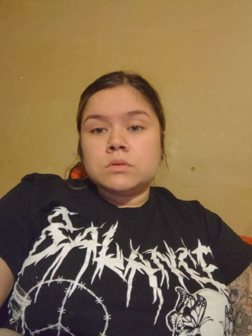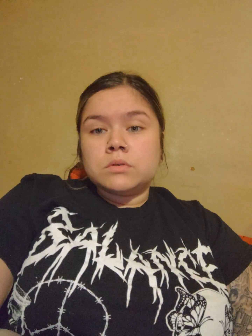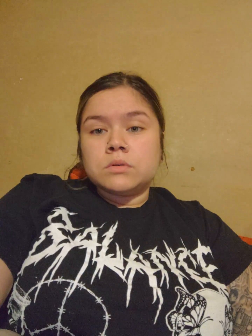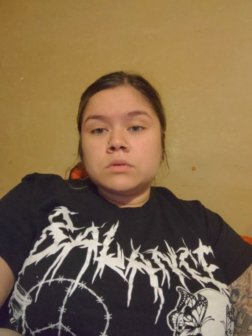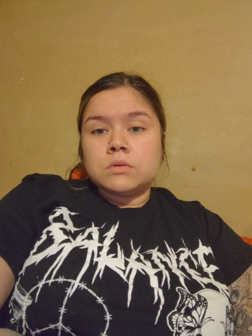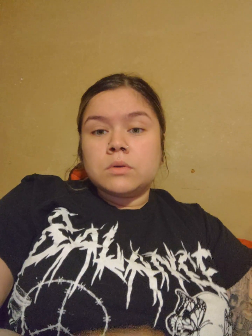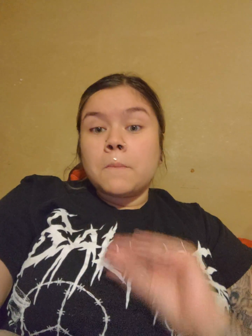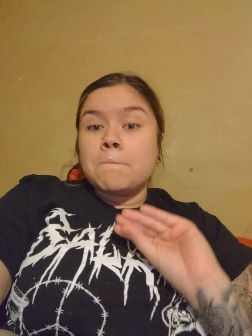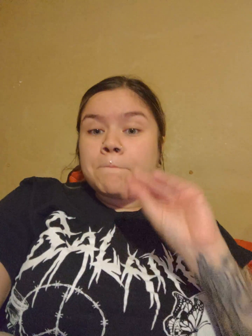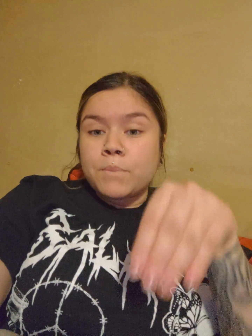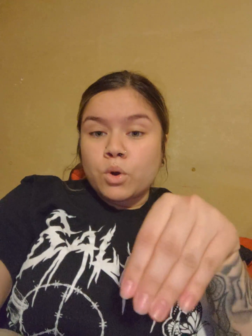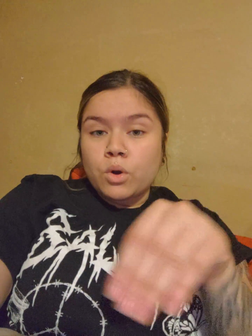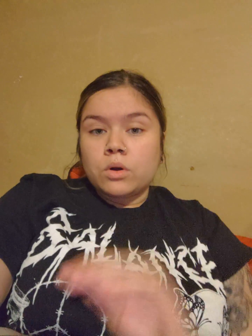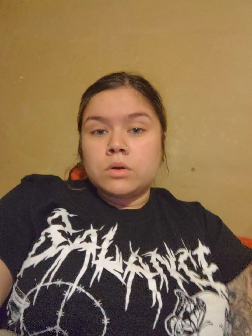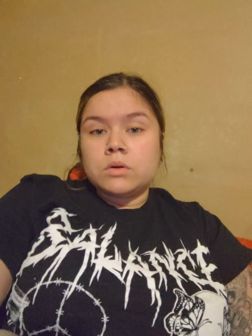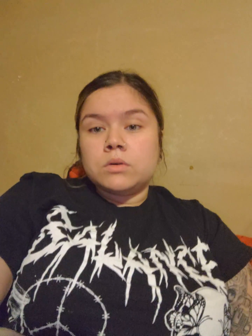put